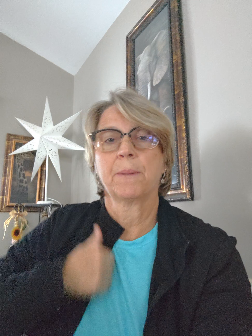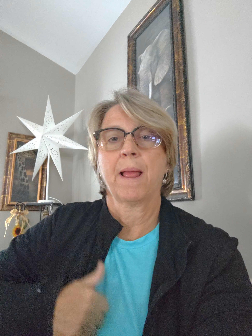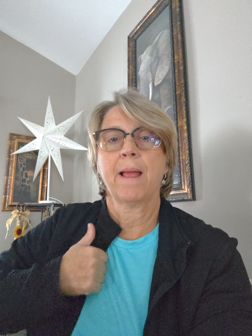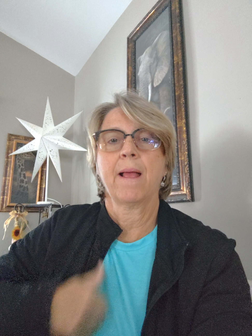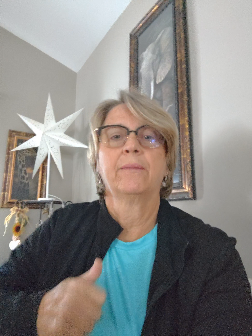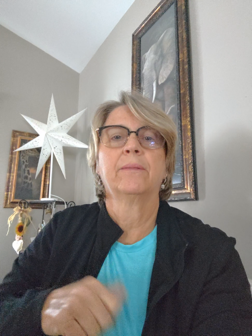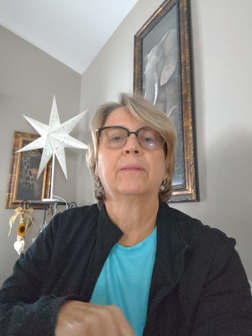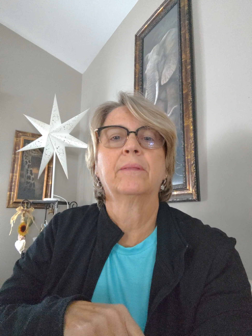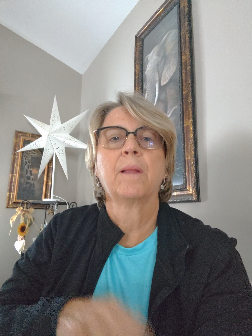bath